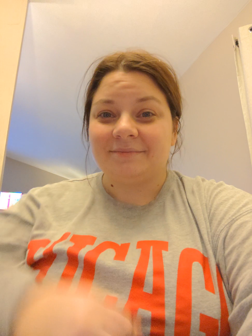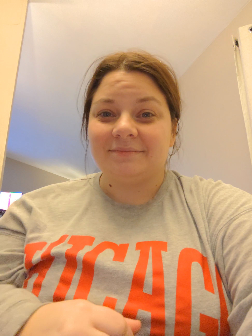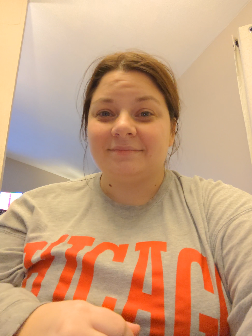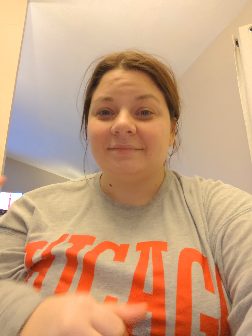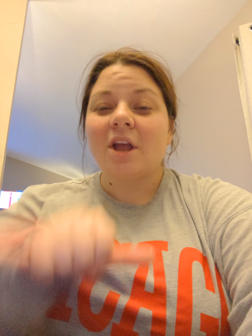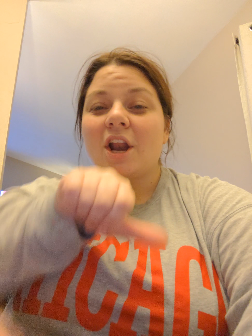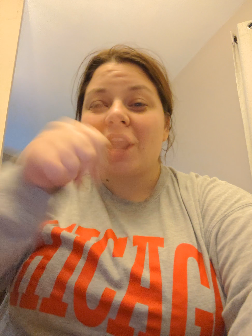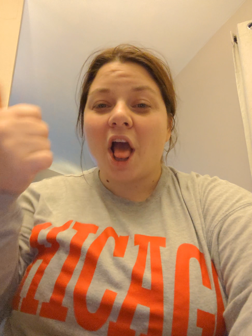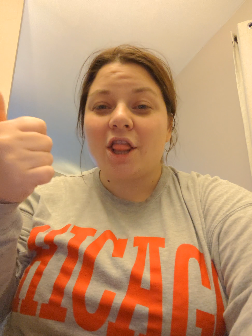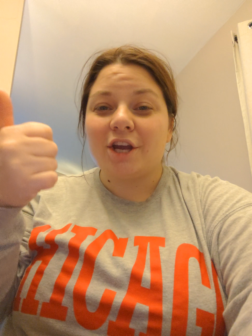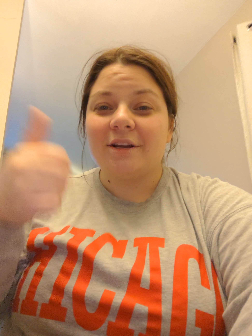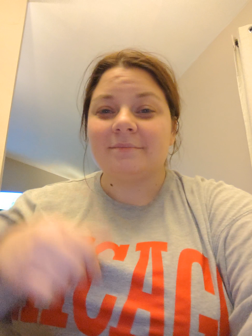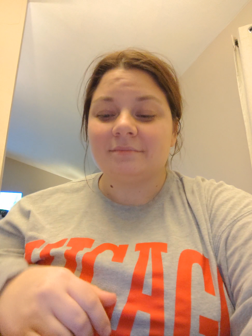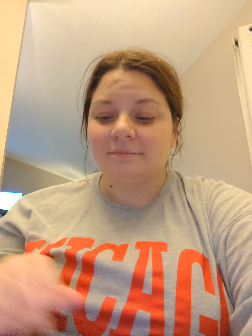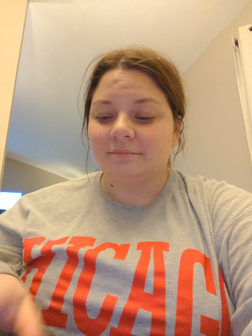another